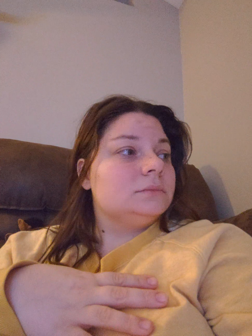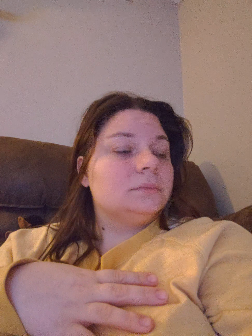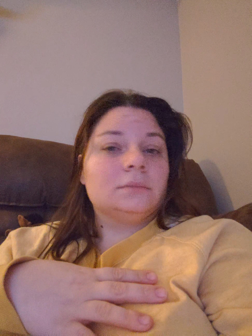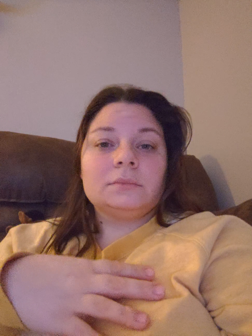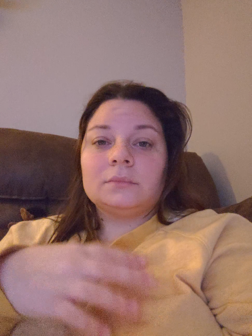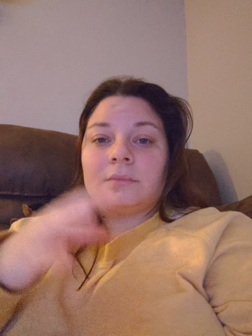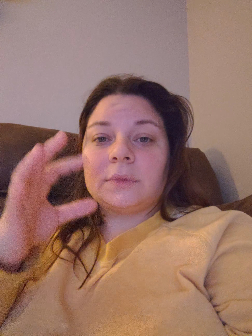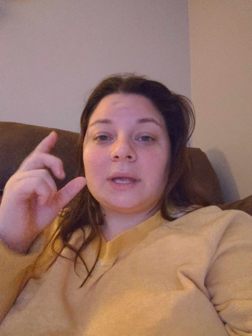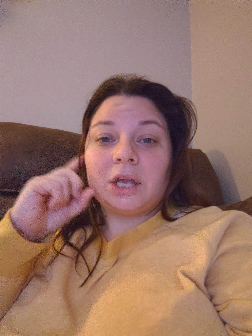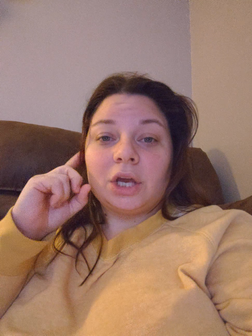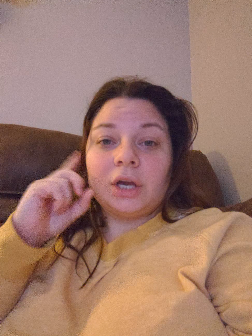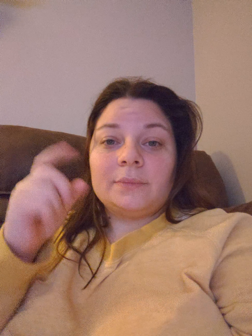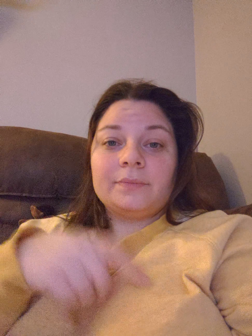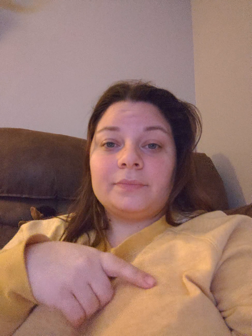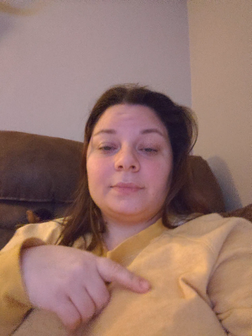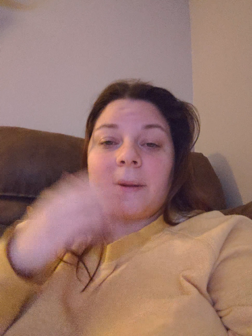ear